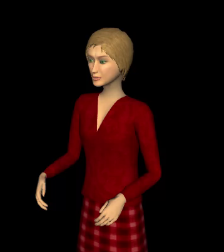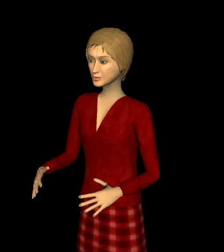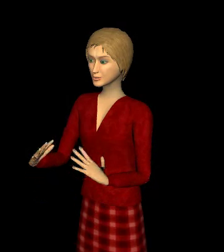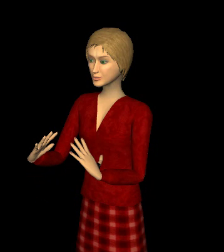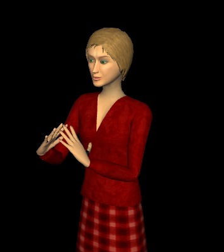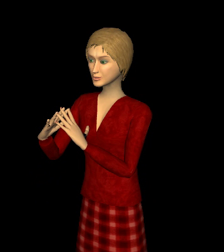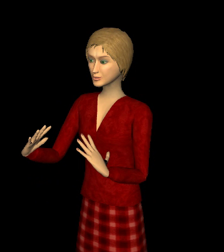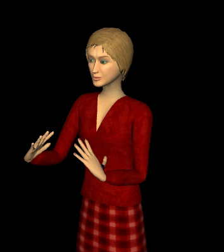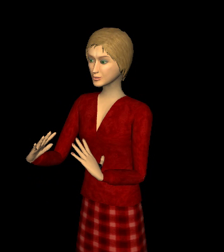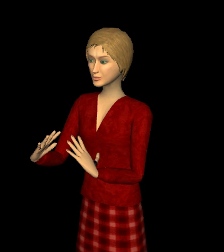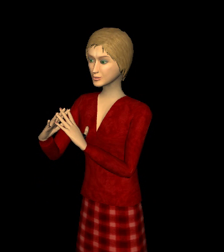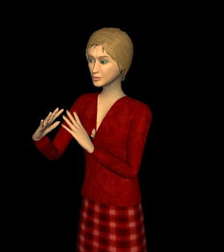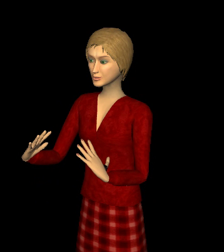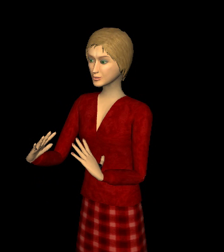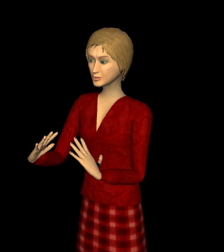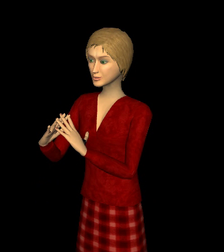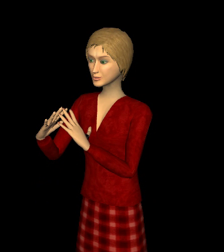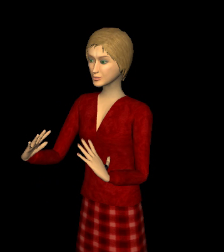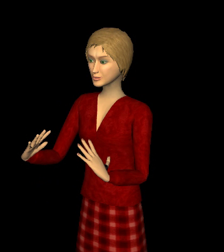معركة